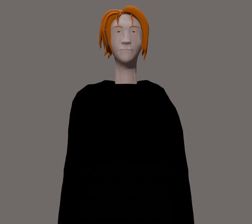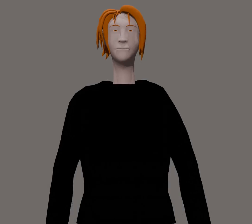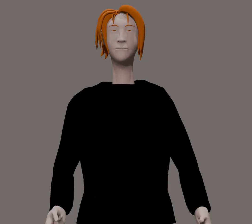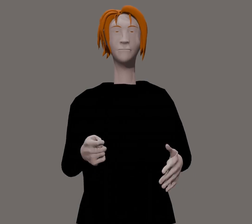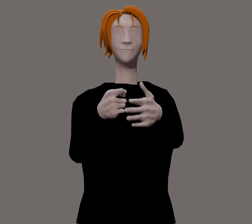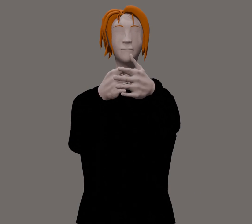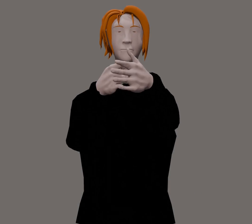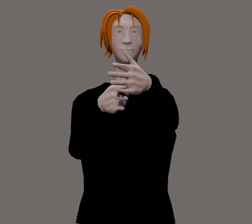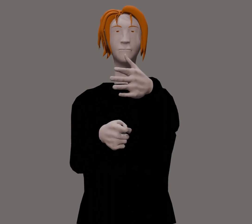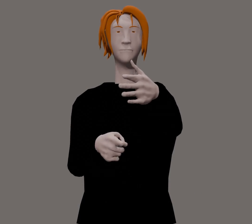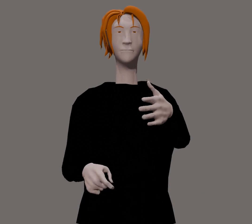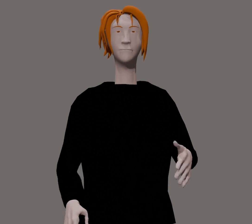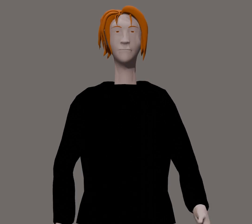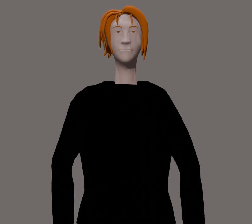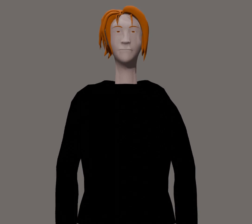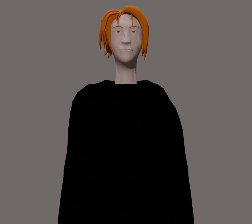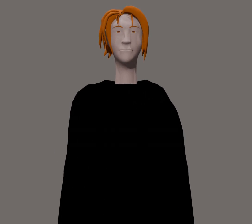Charge